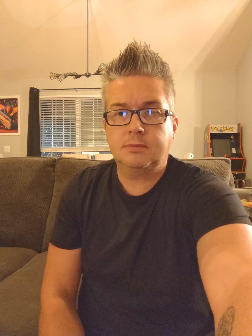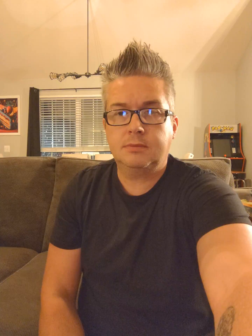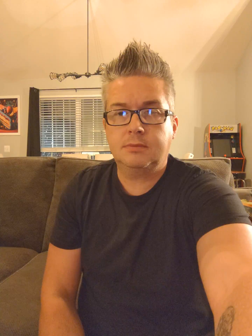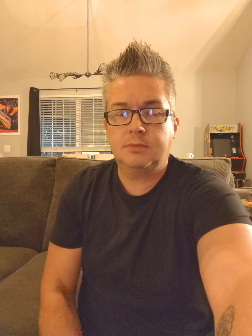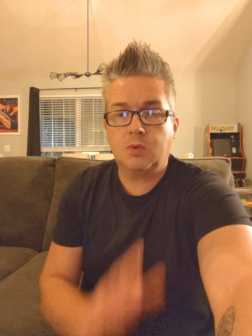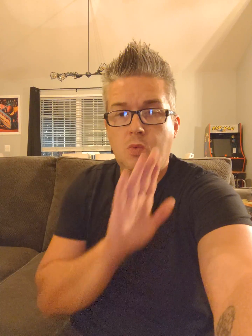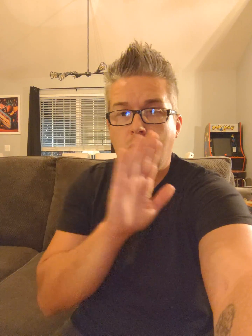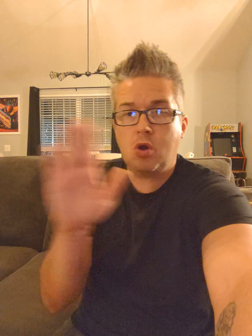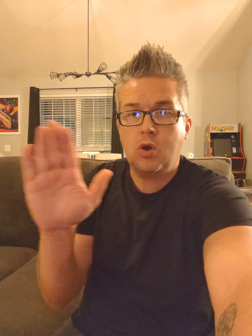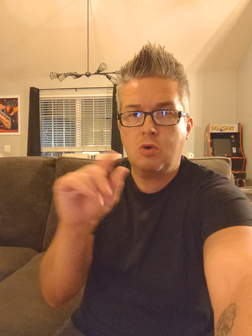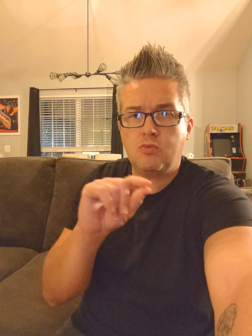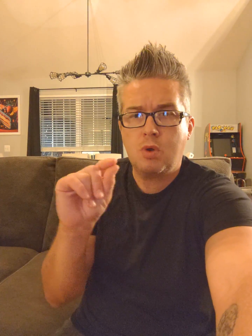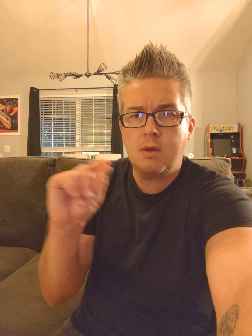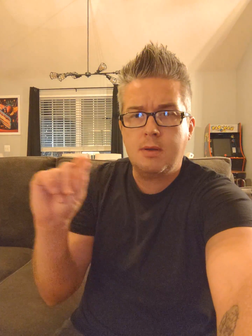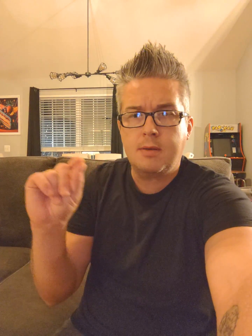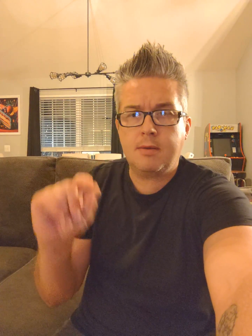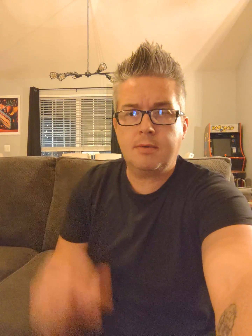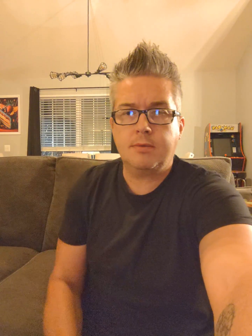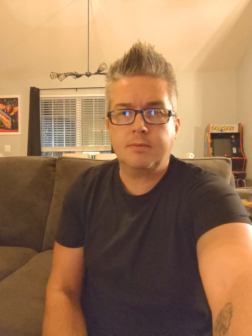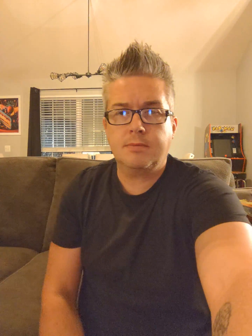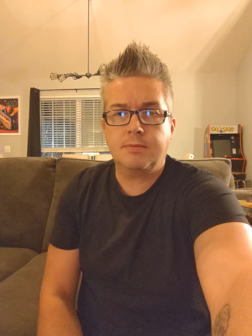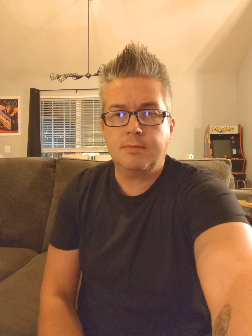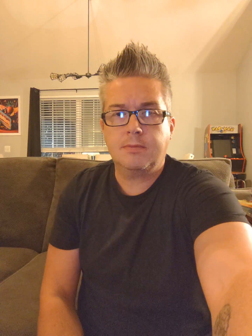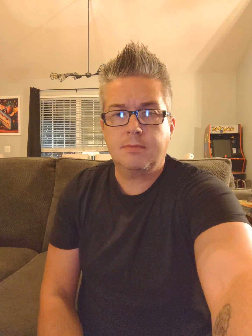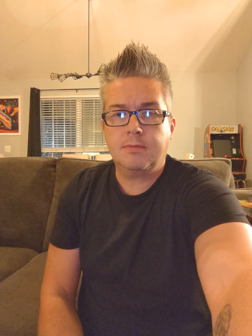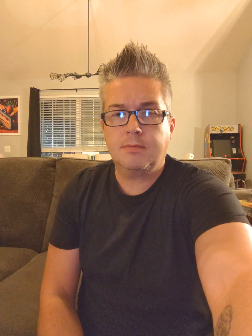chalk